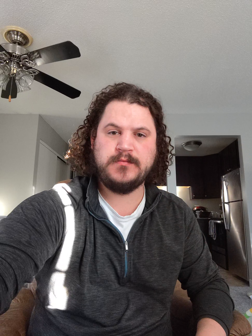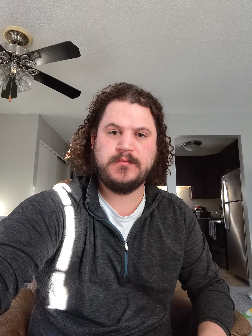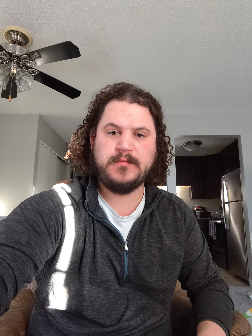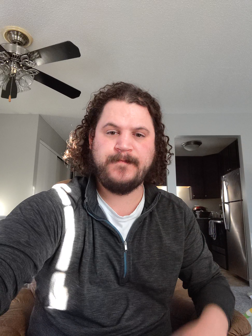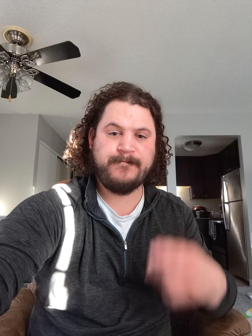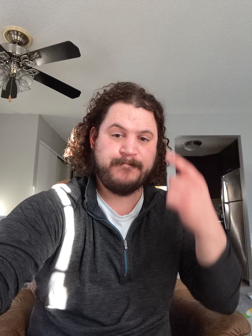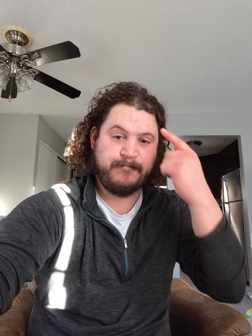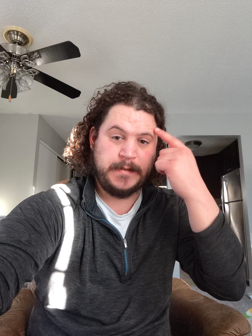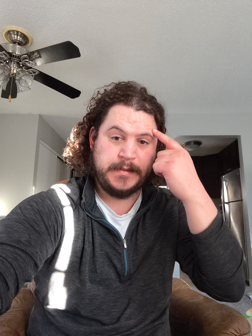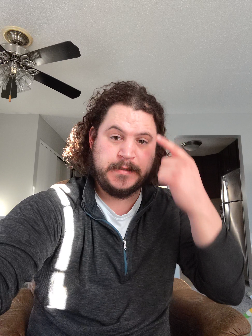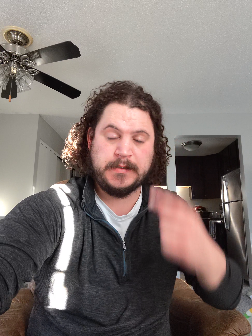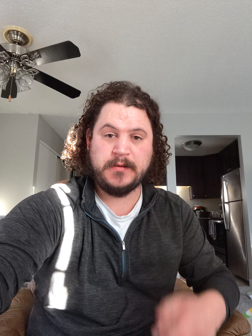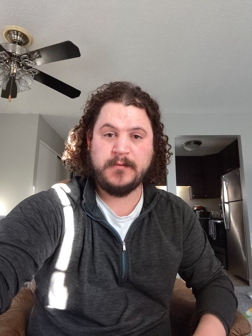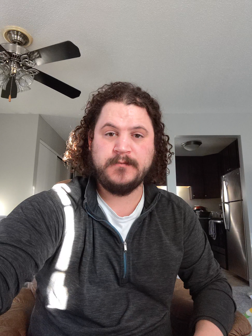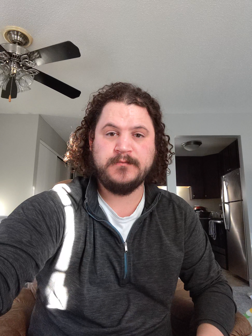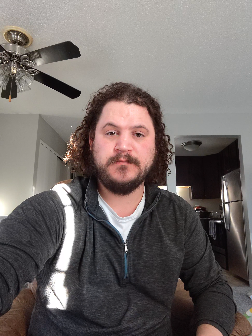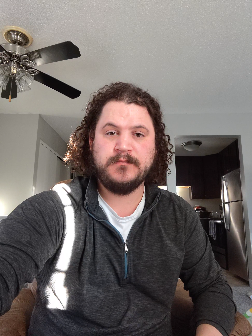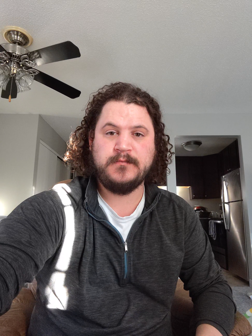penny